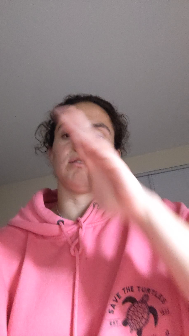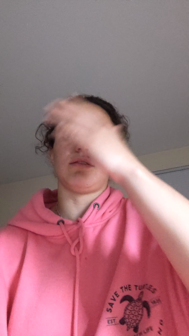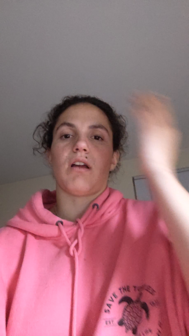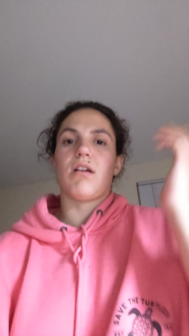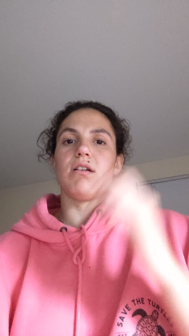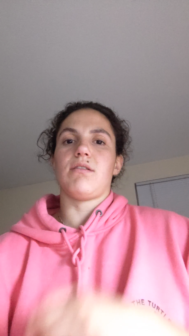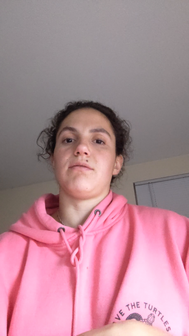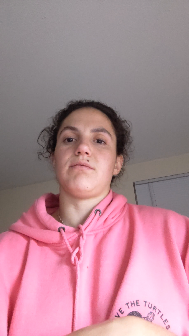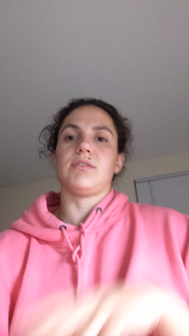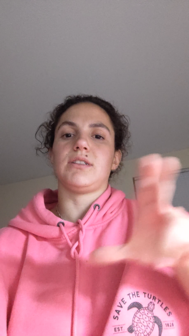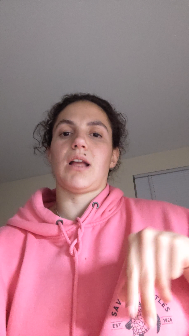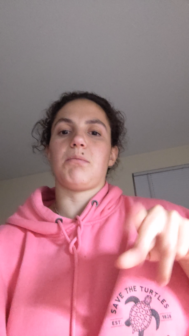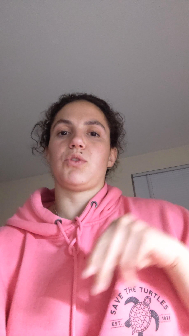diaper